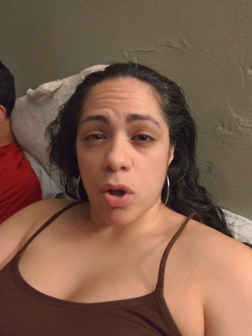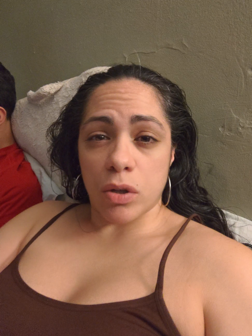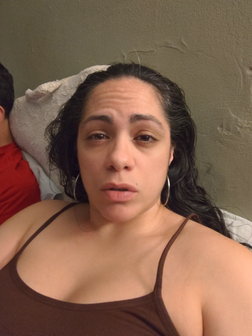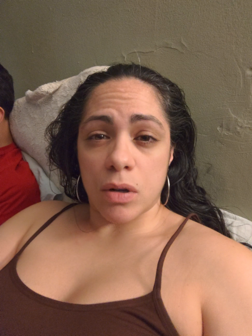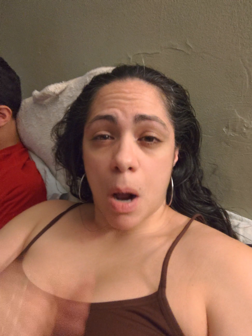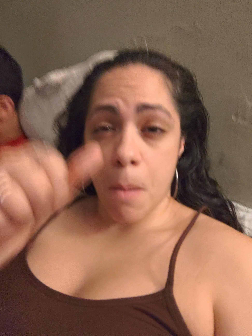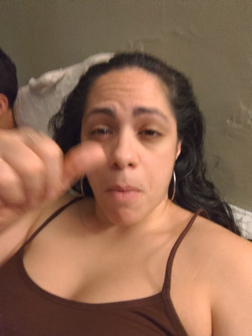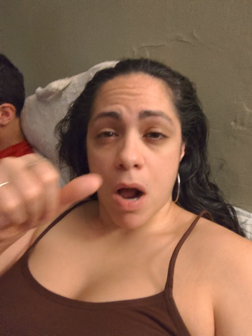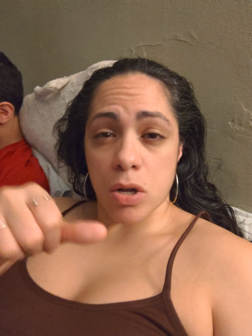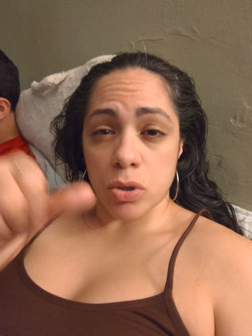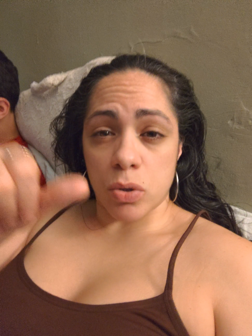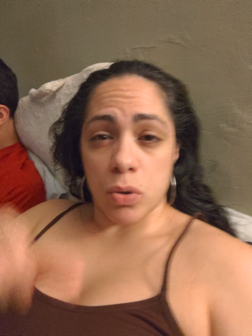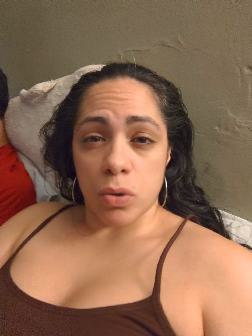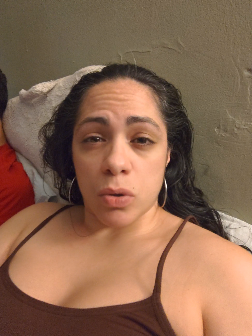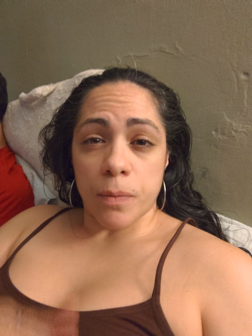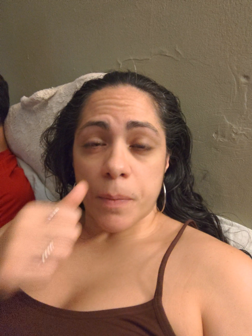puzzle